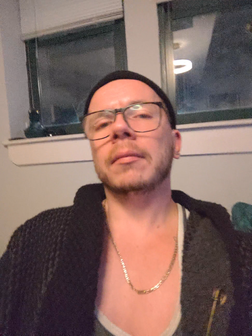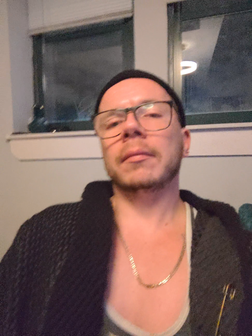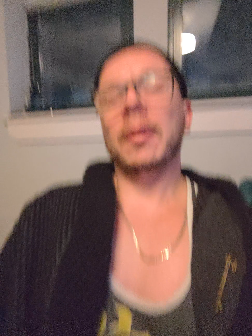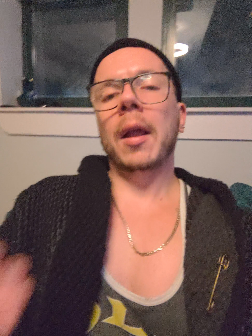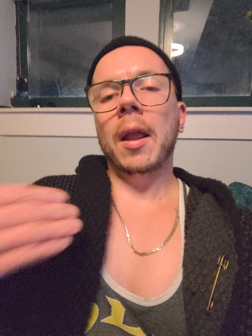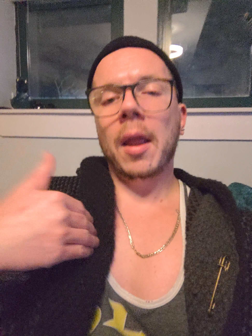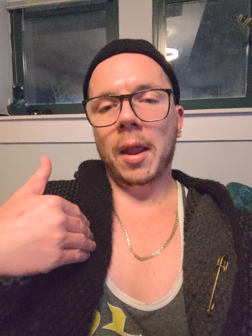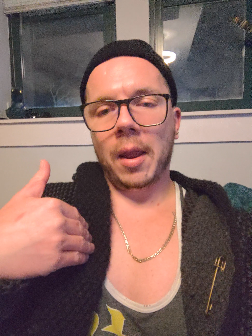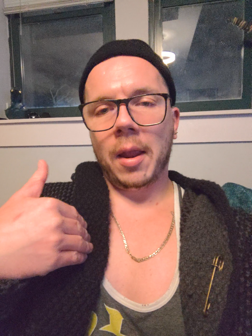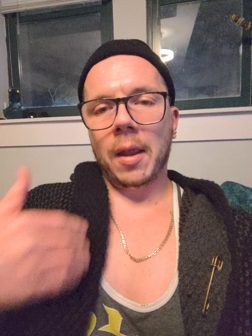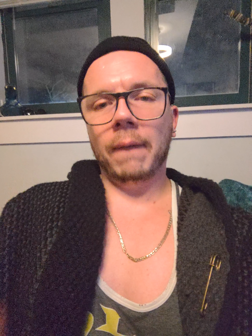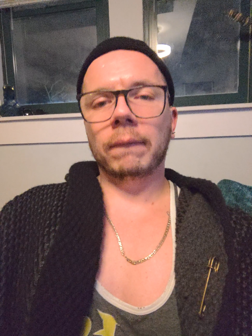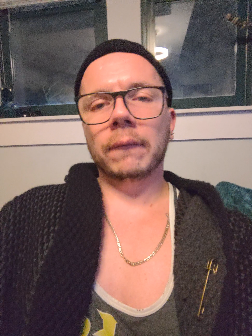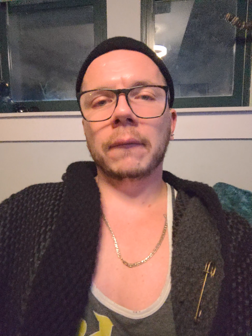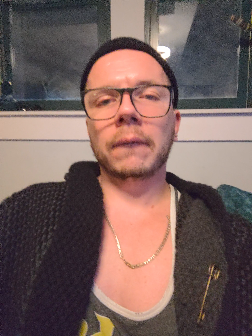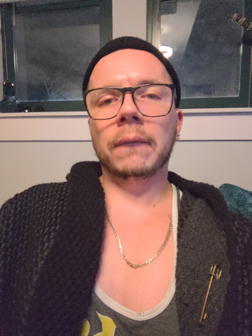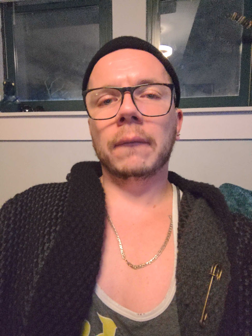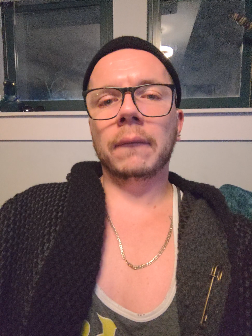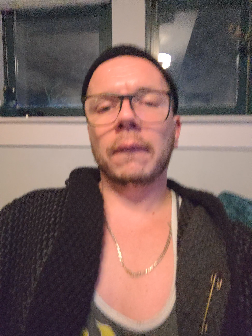have